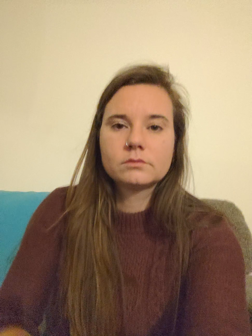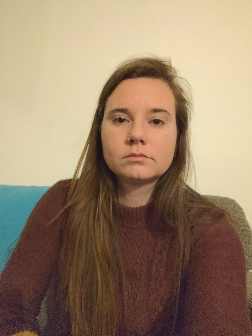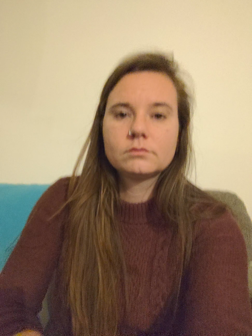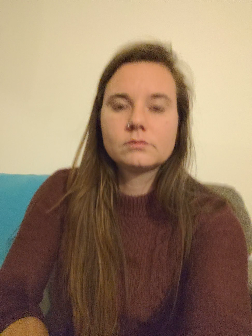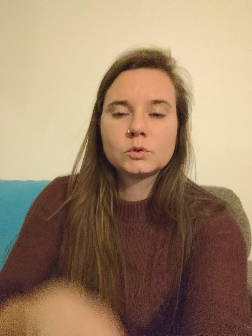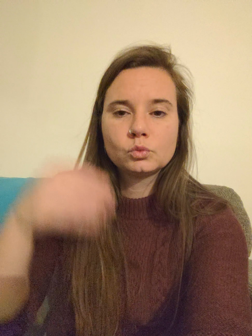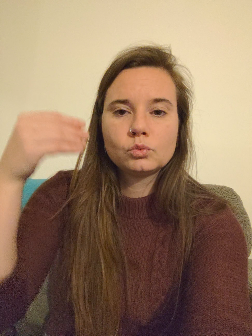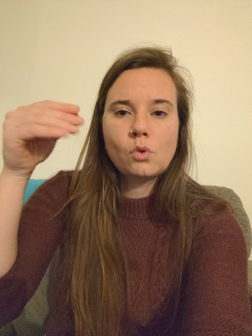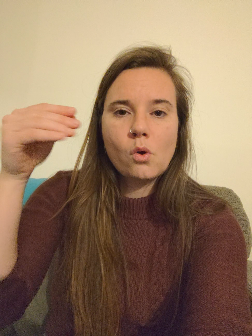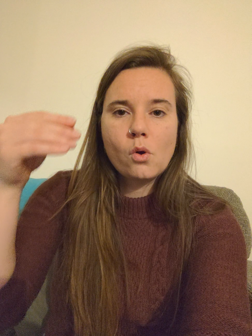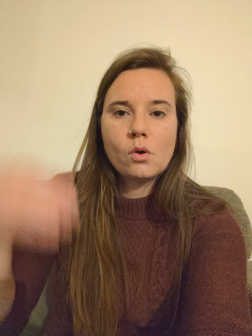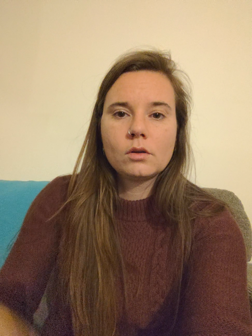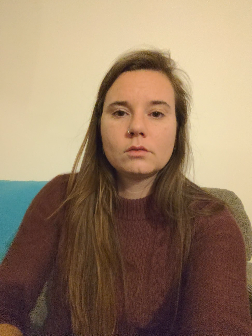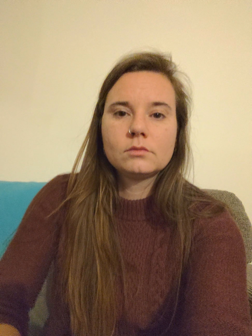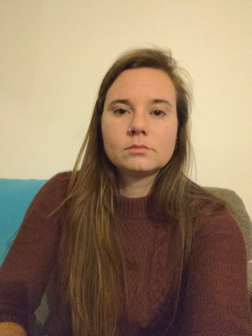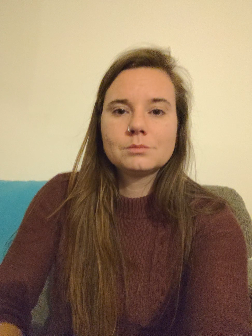store